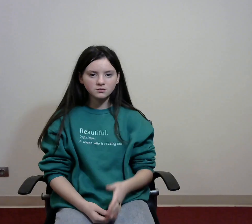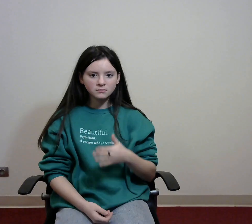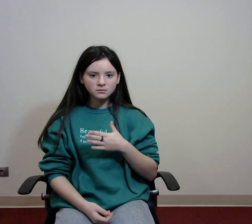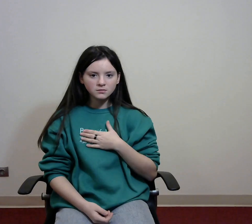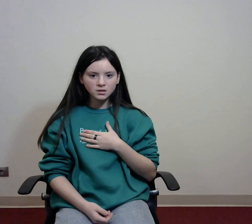mən